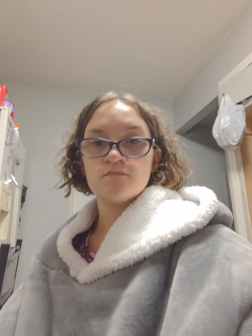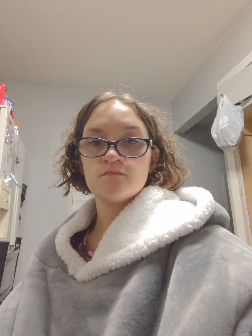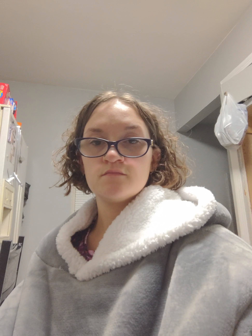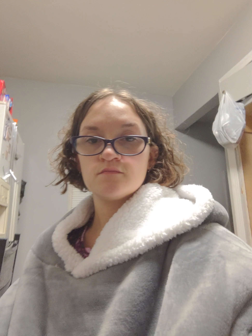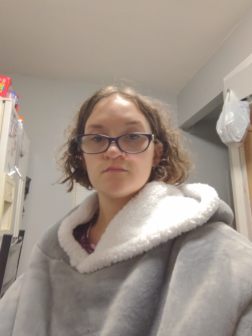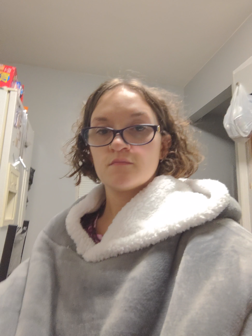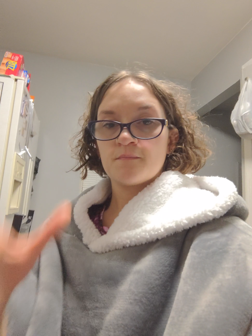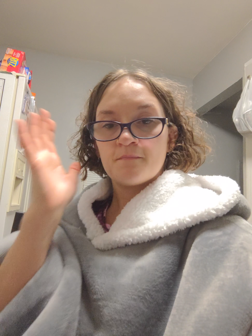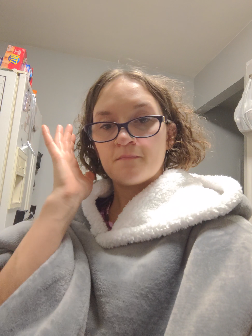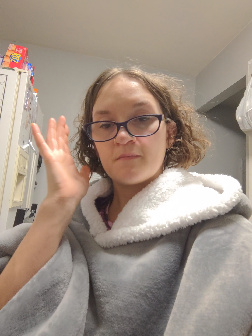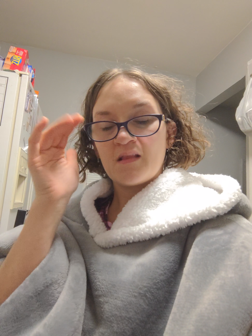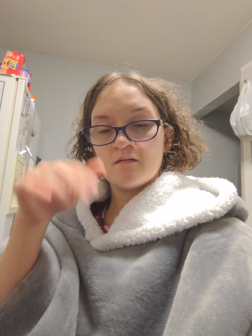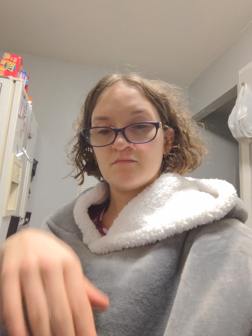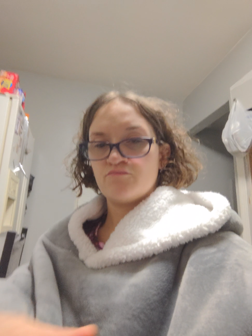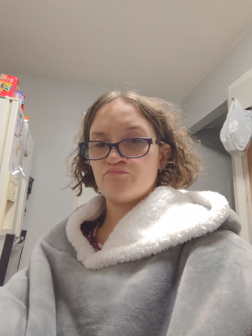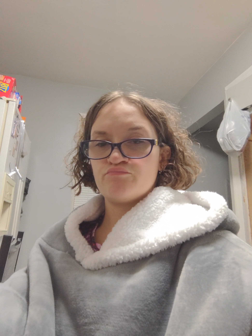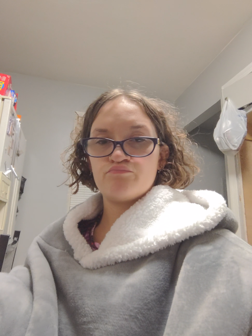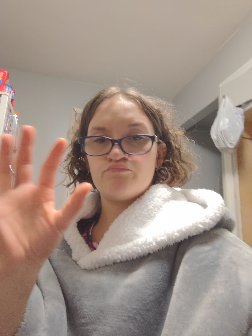night